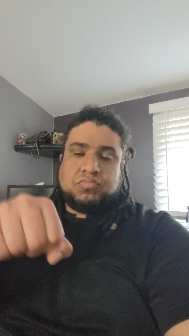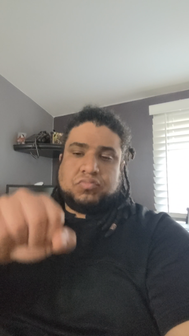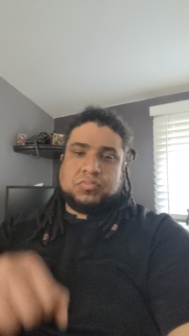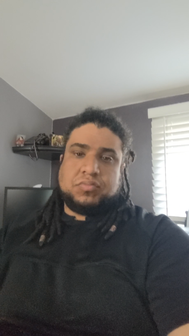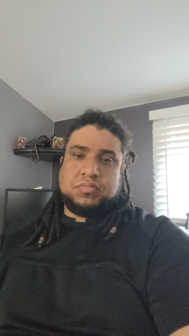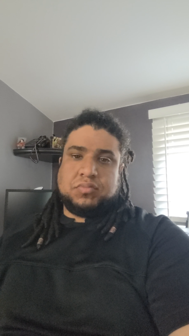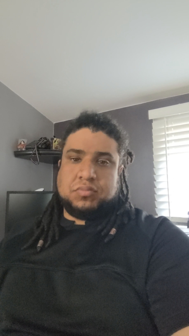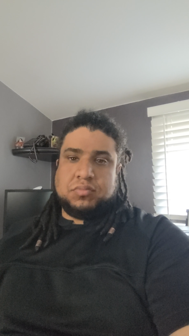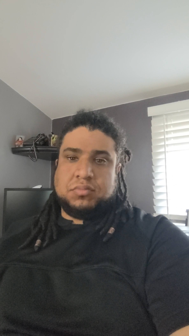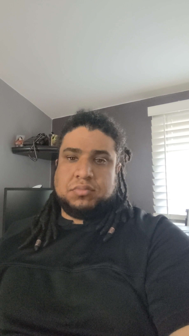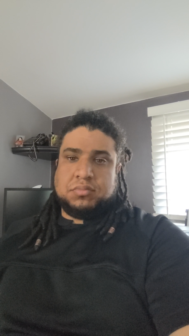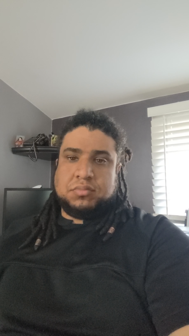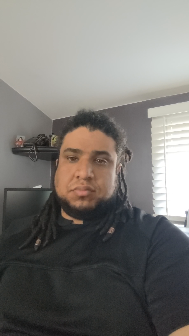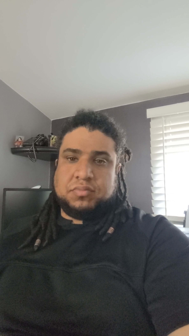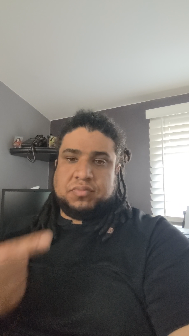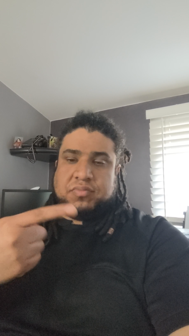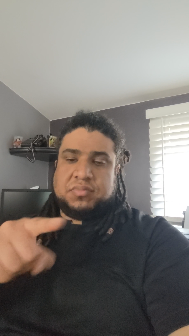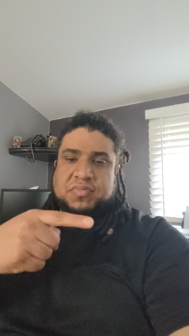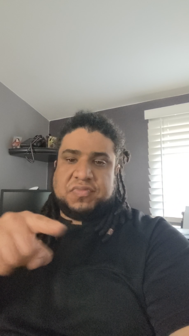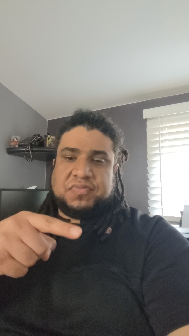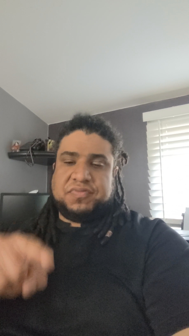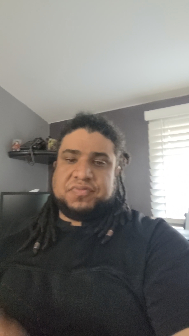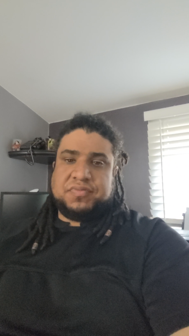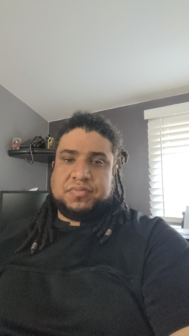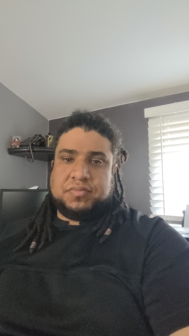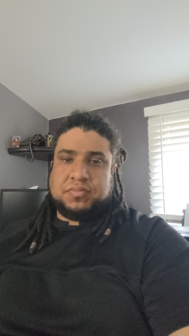knife